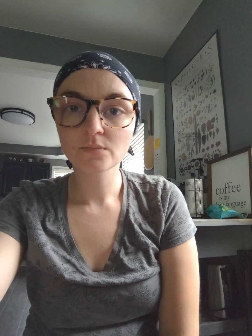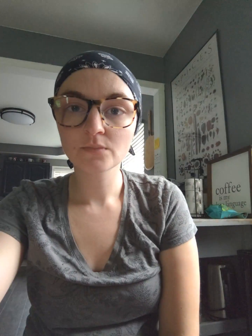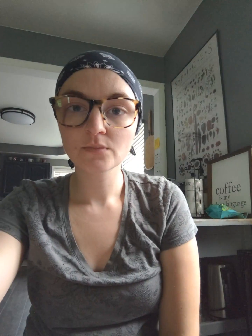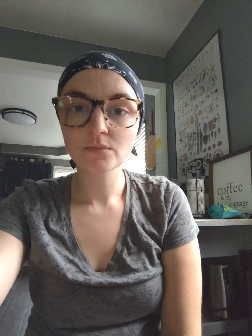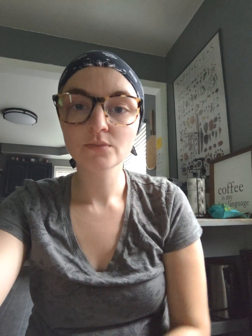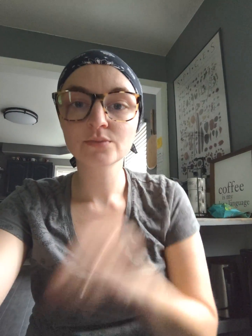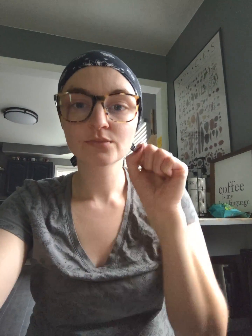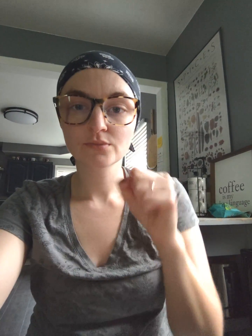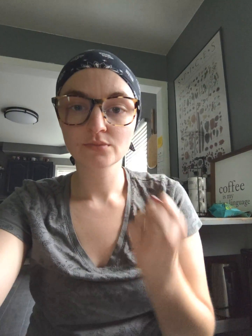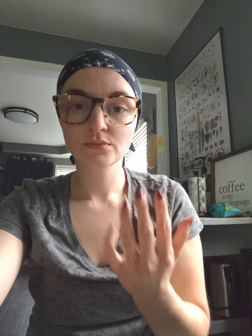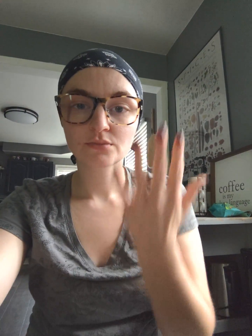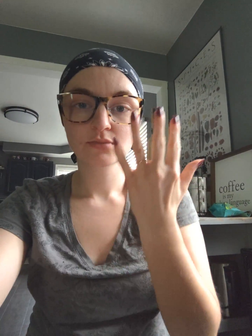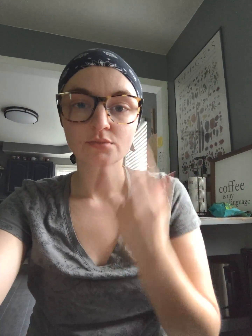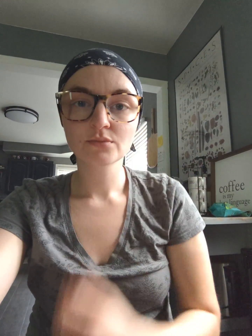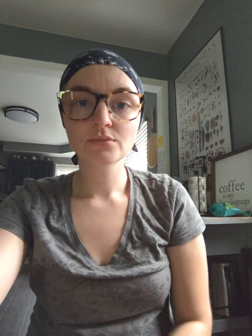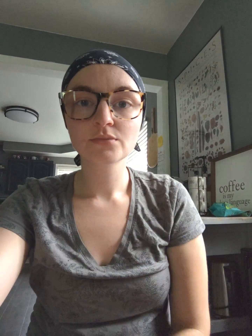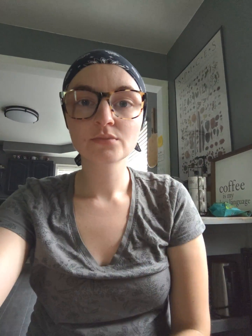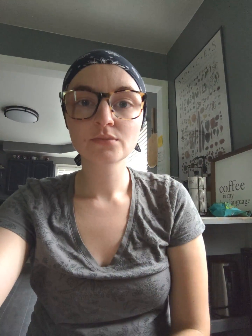gloves